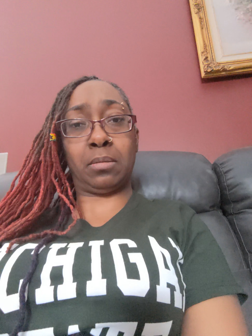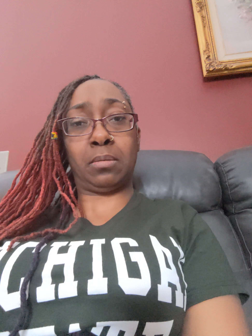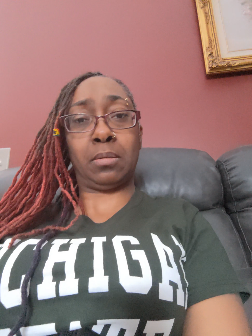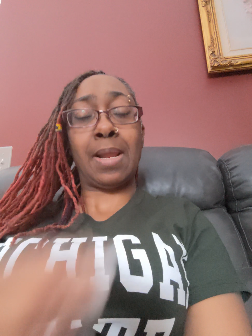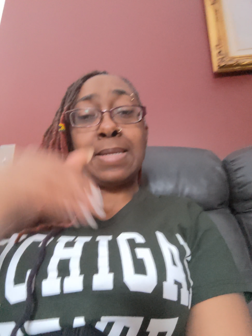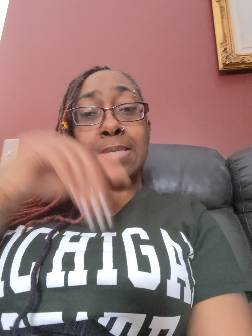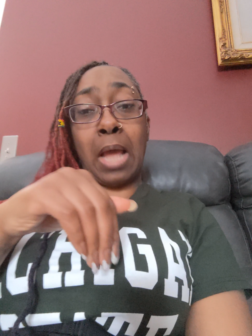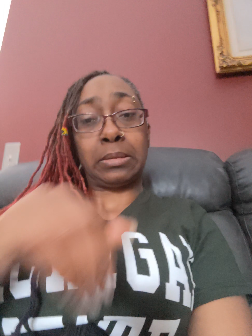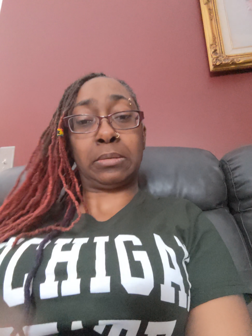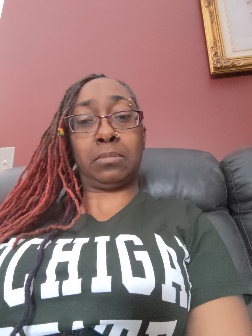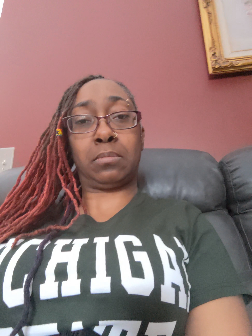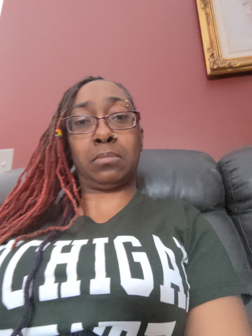night